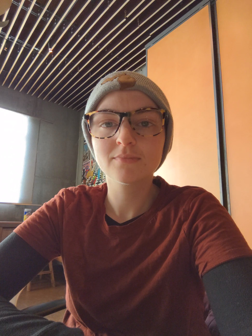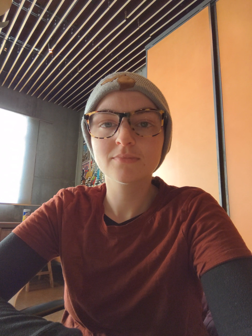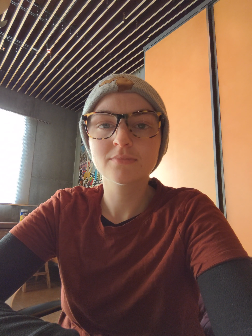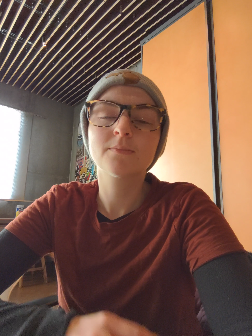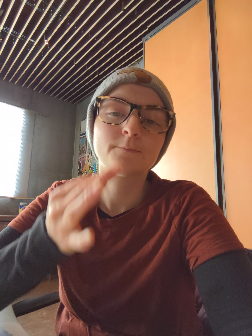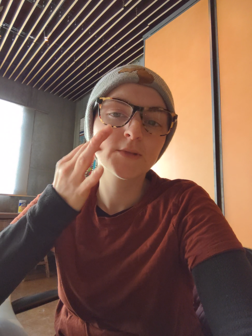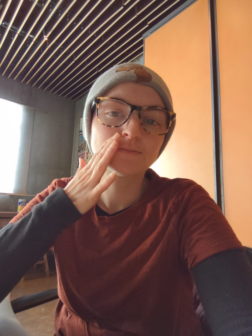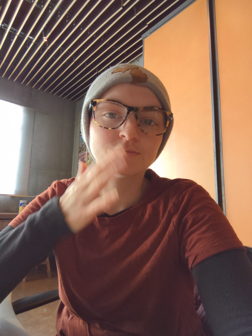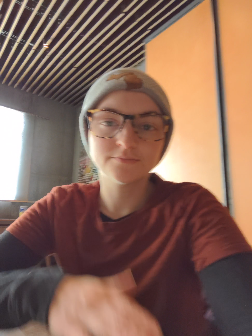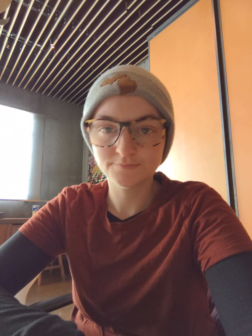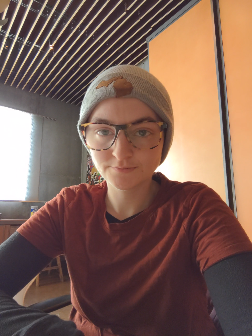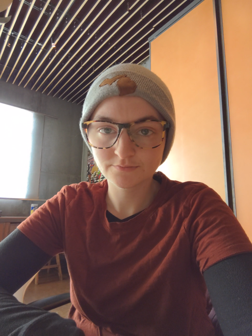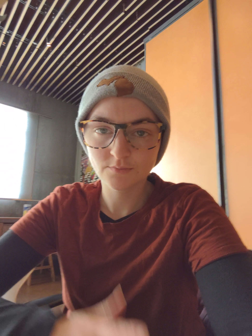bee